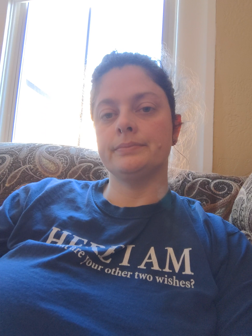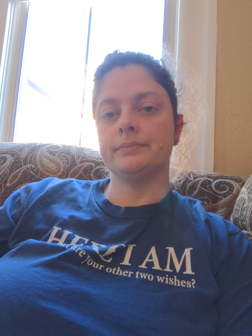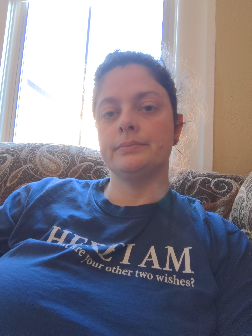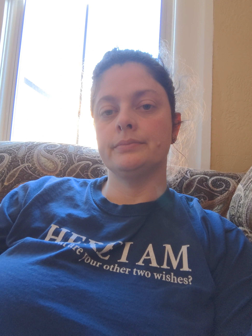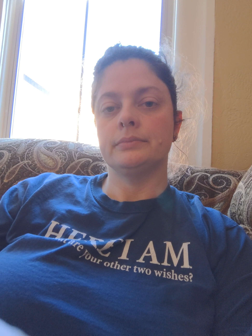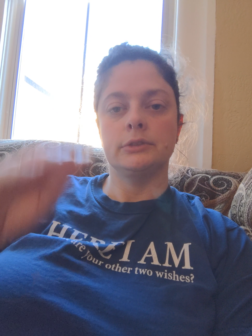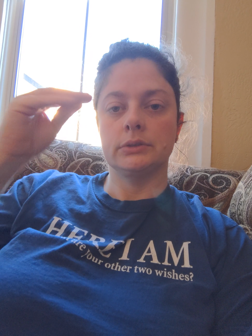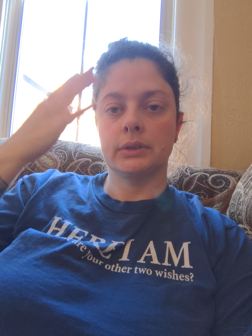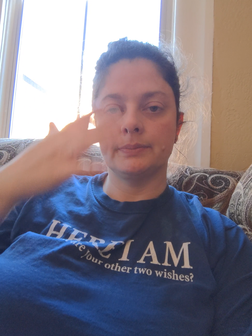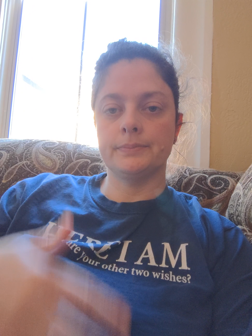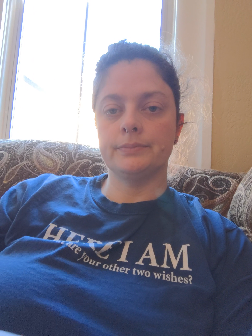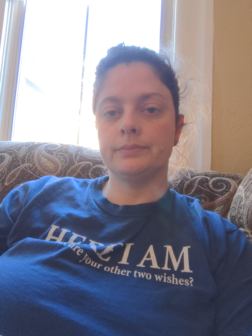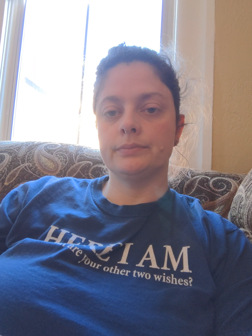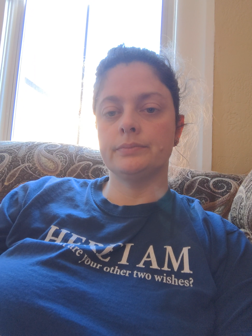sun